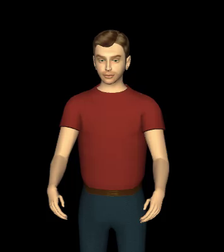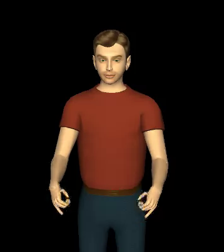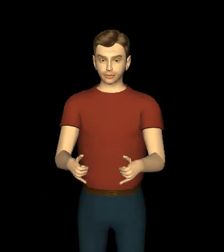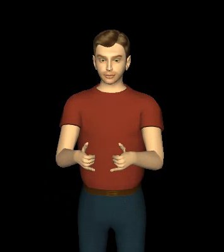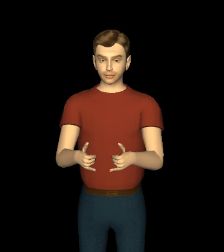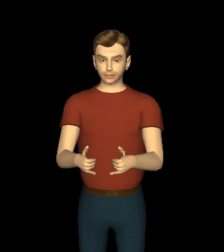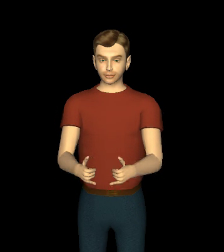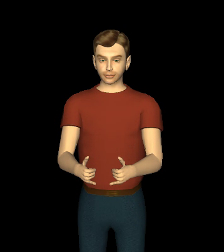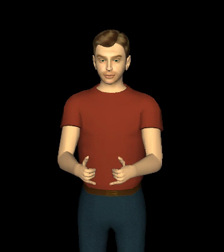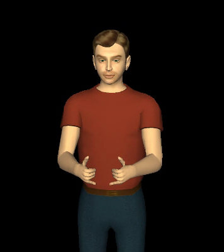هنا